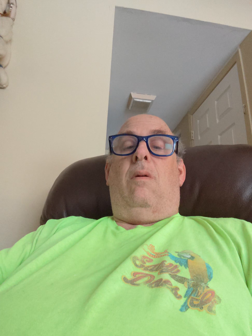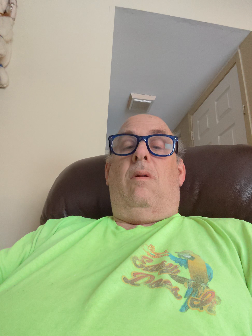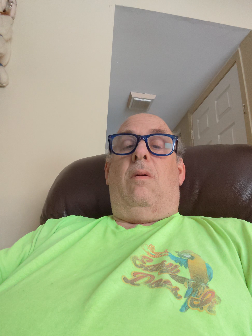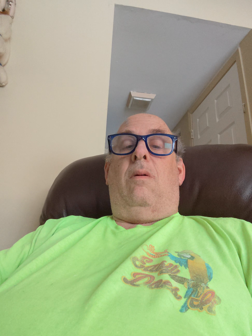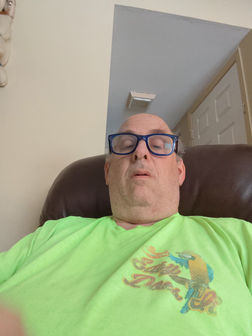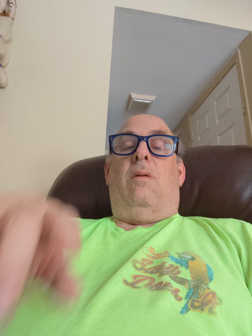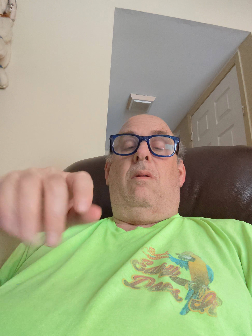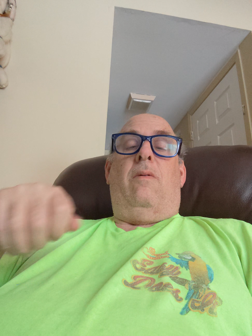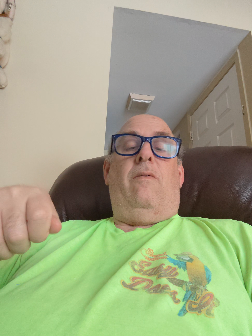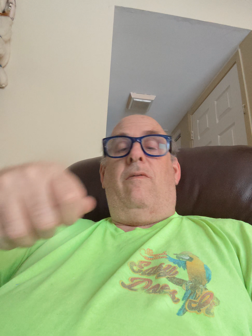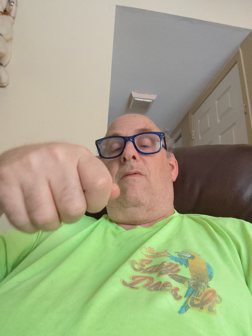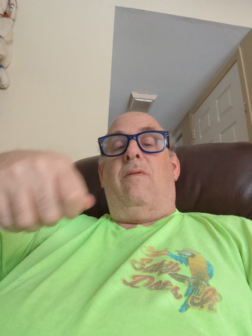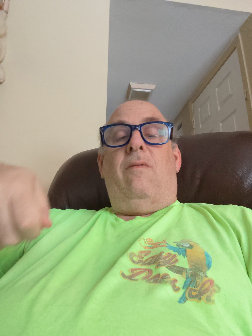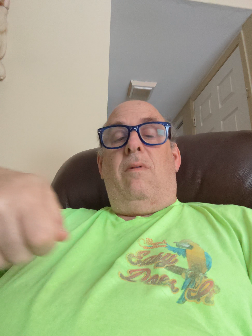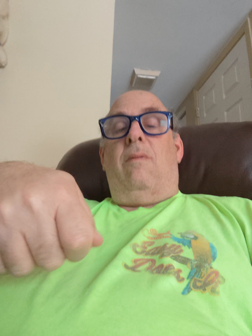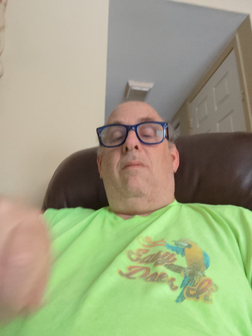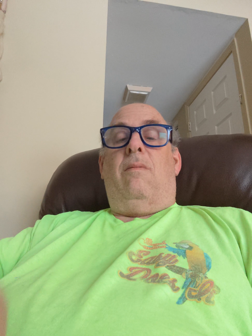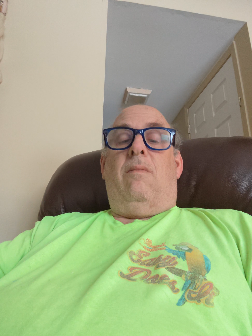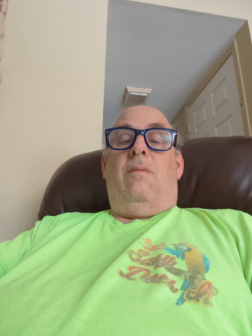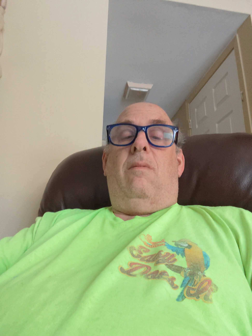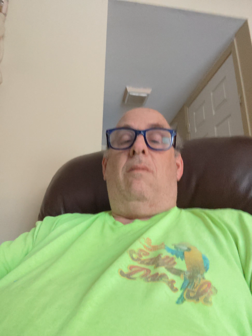vacuum